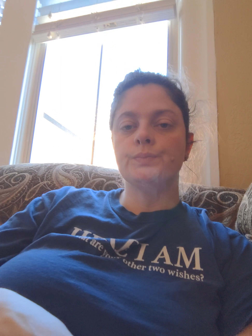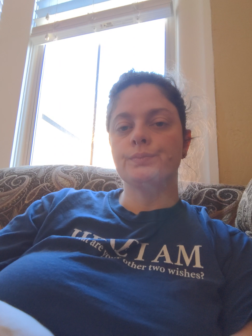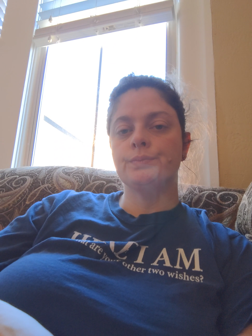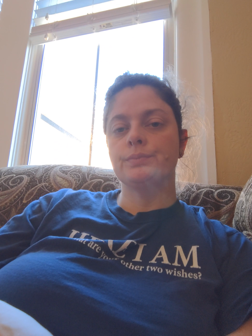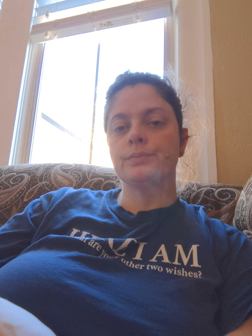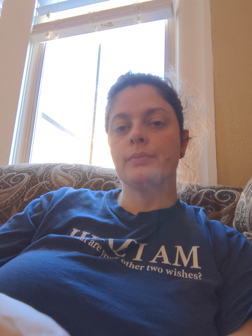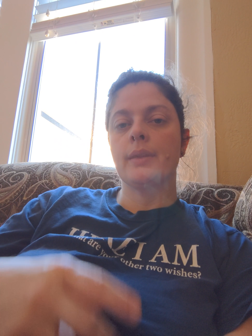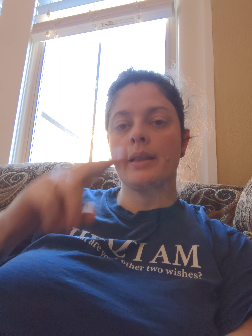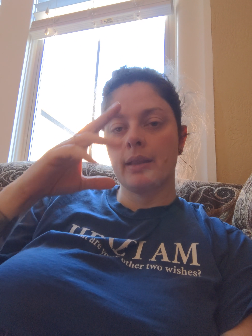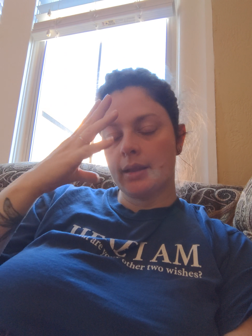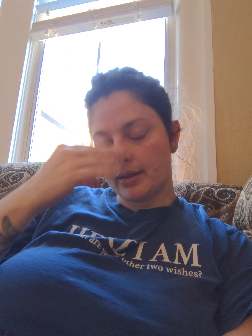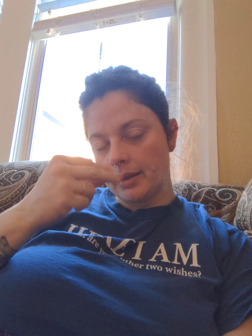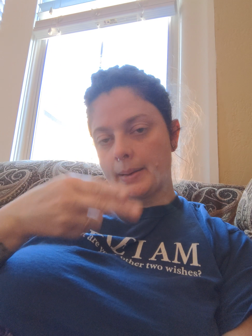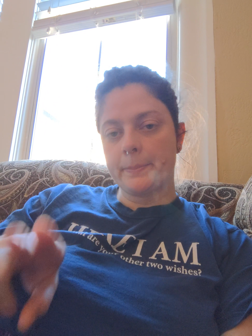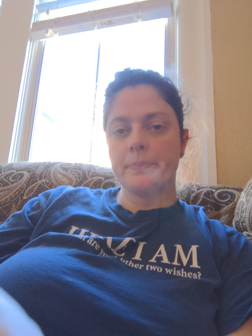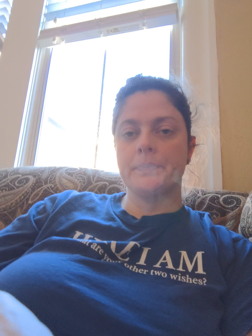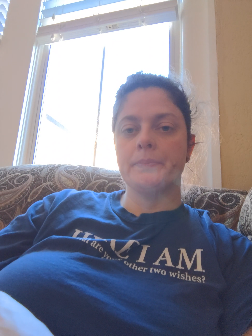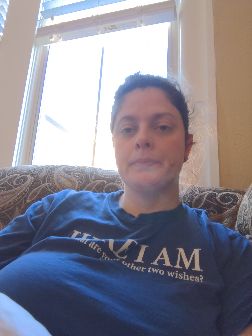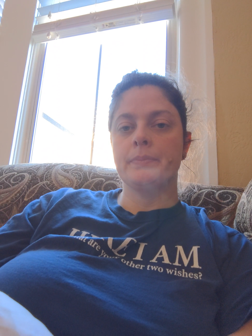nap